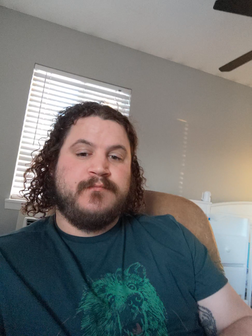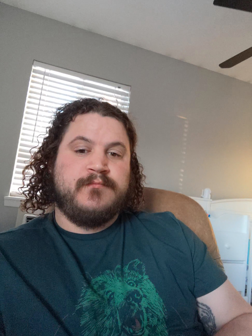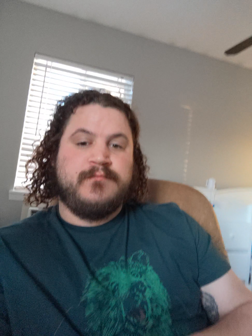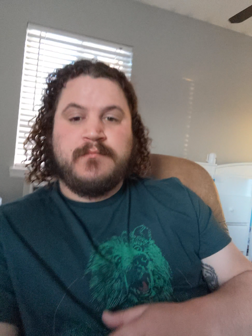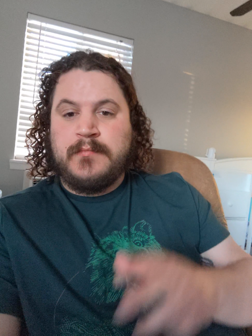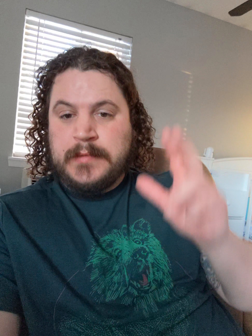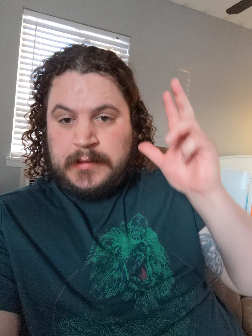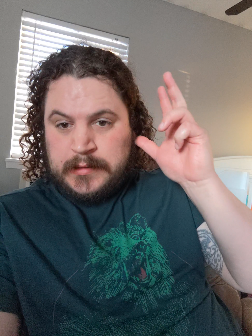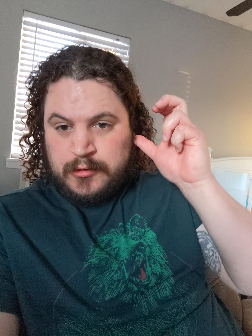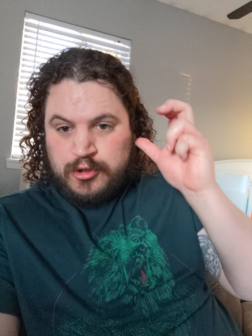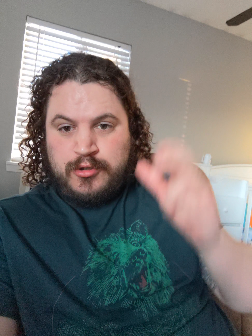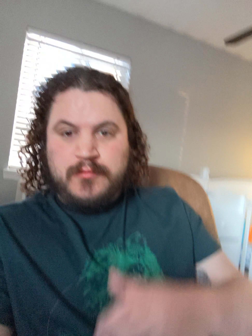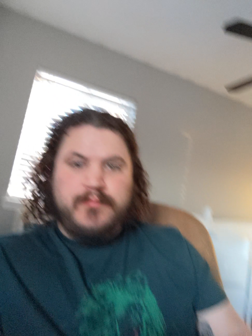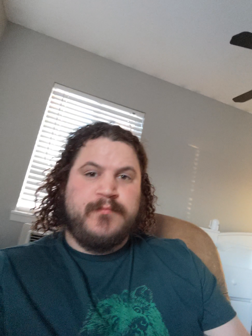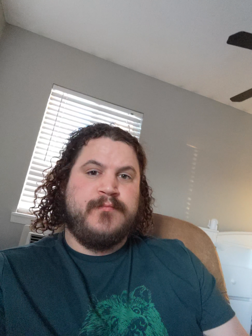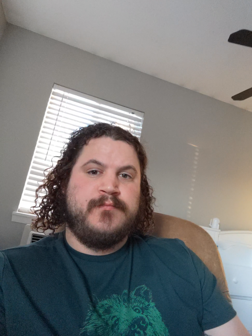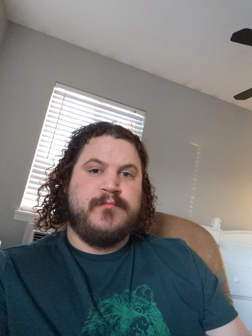hear